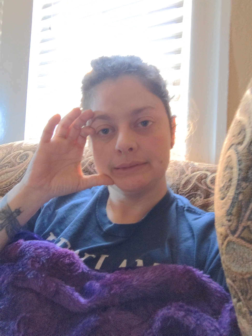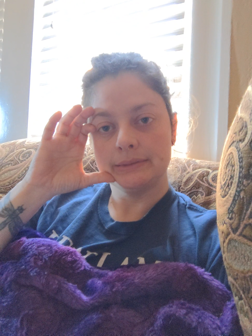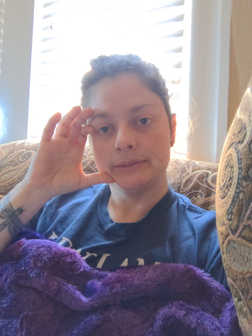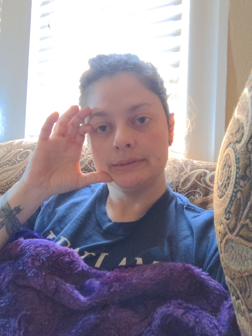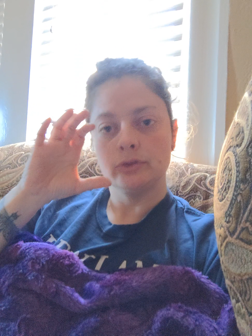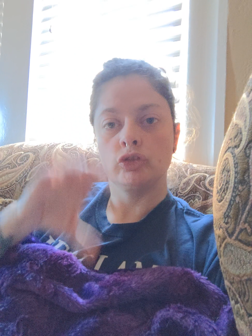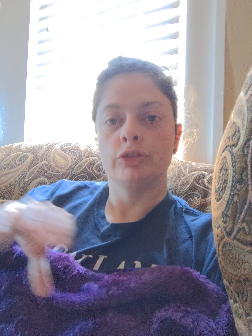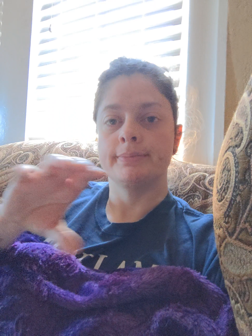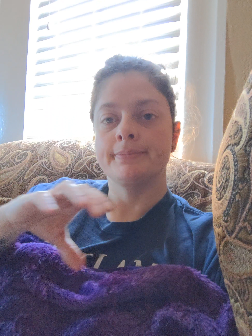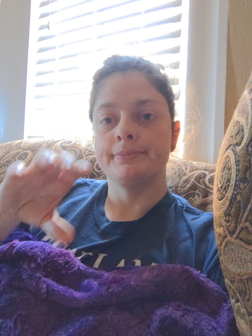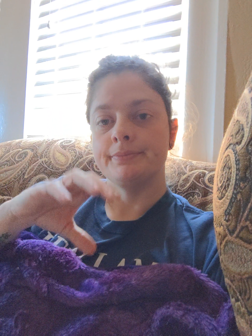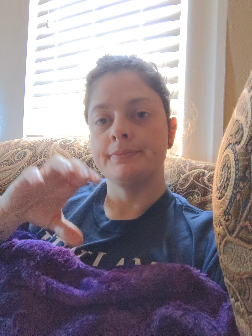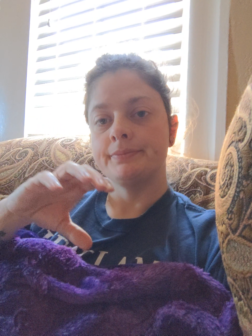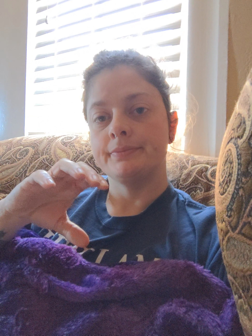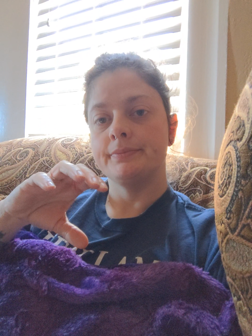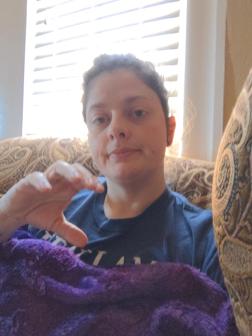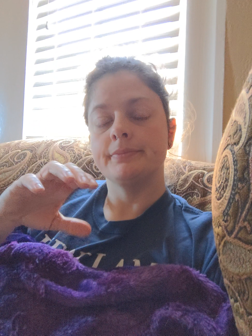chocolate